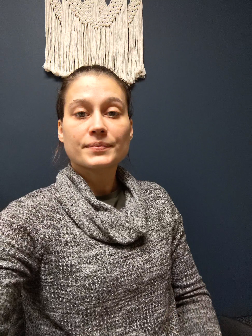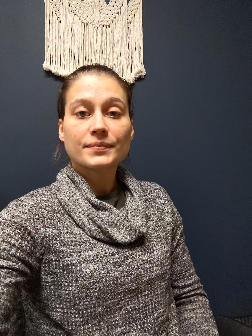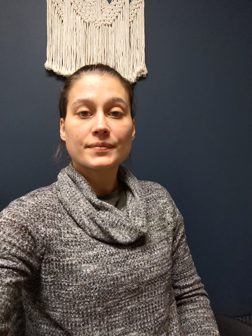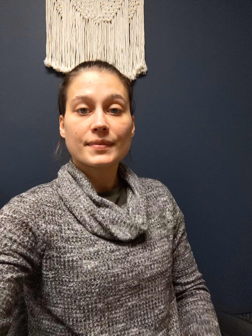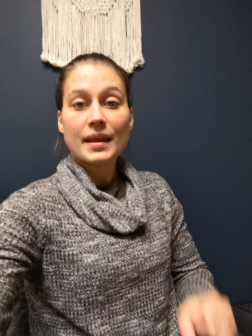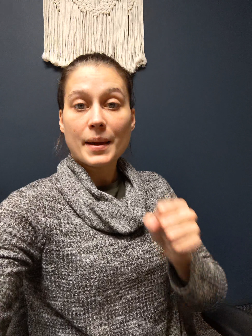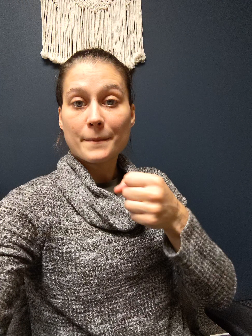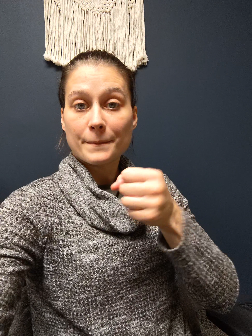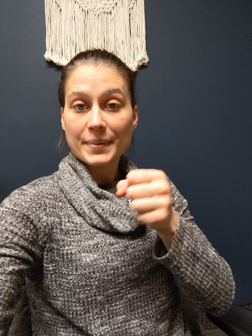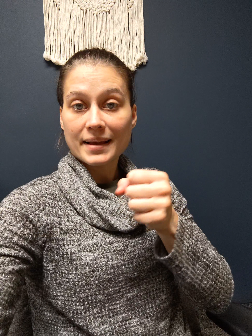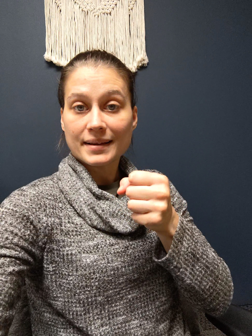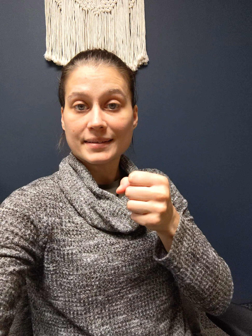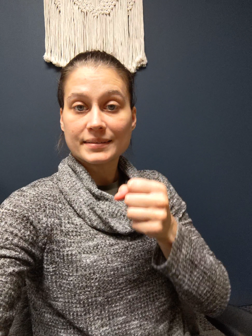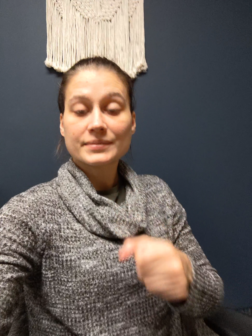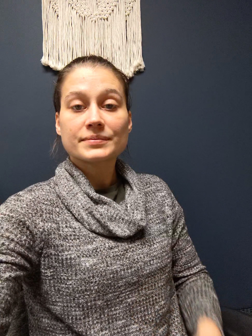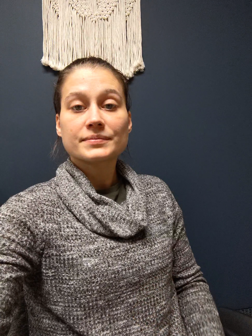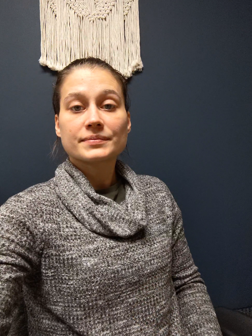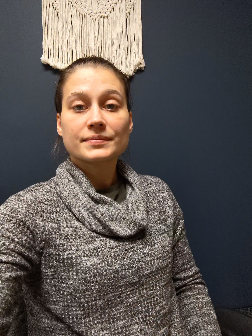make